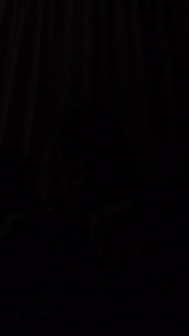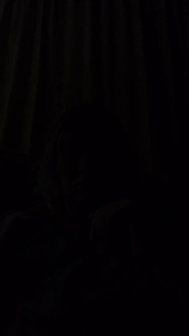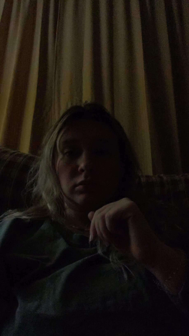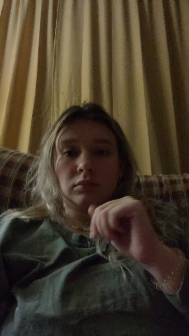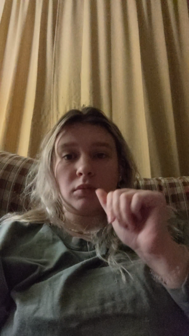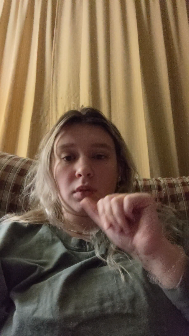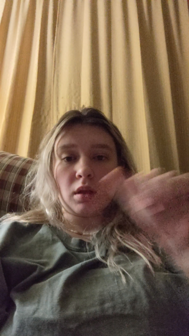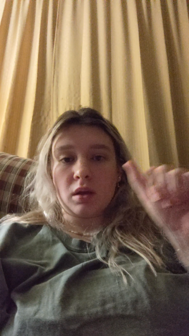a